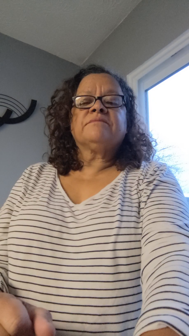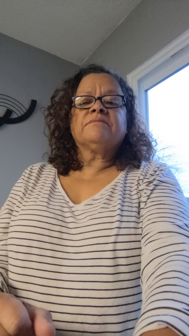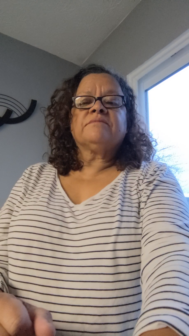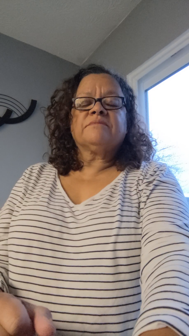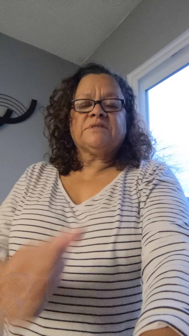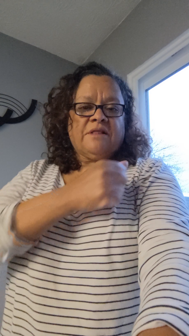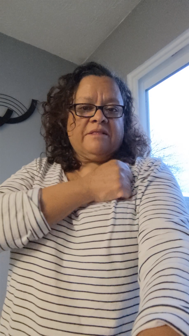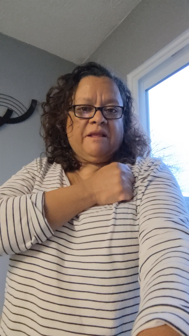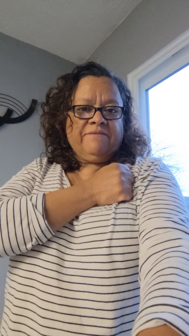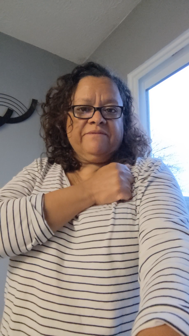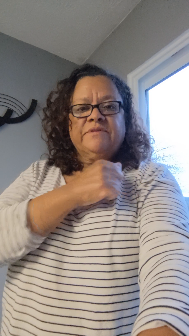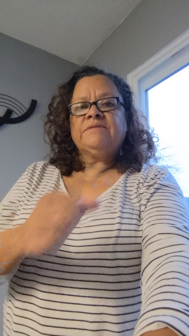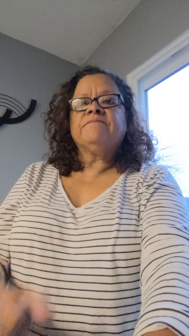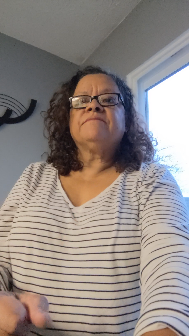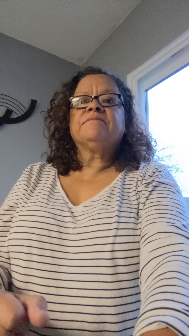love